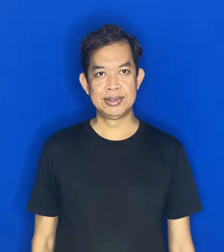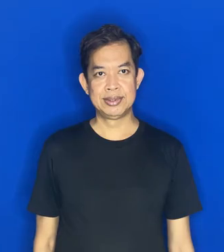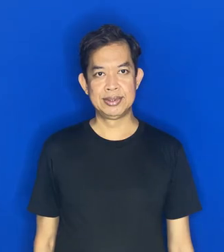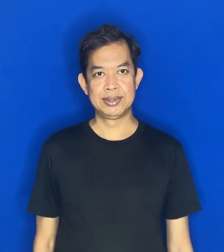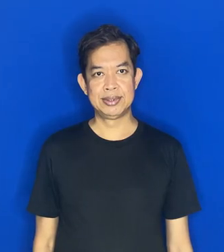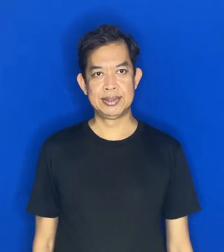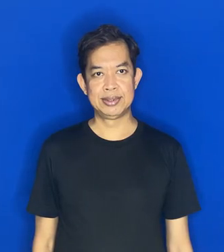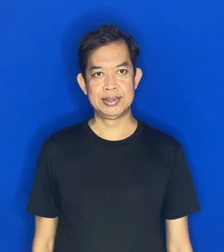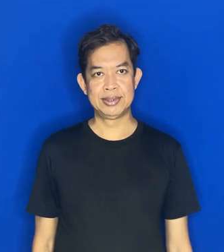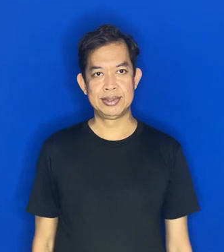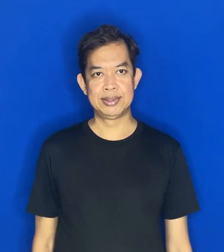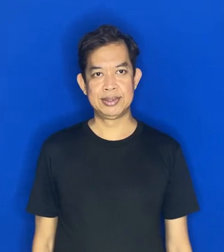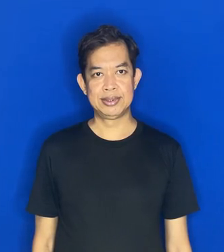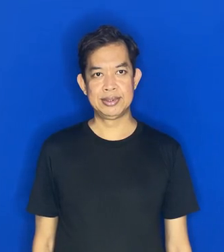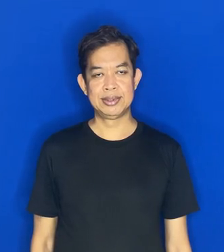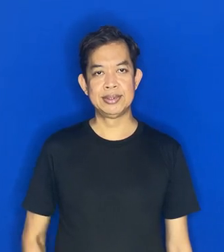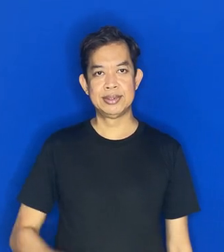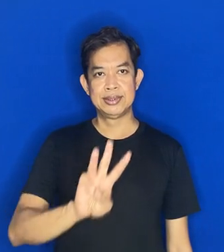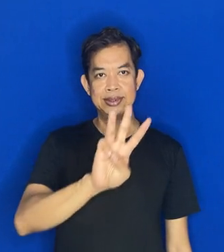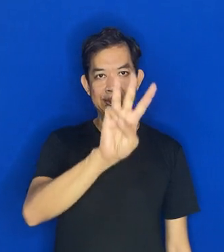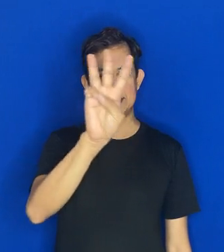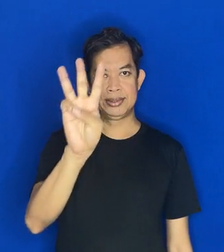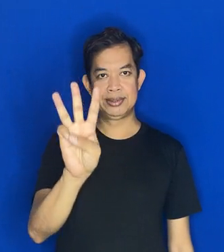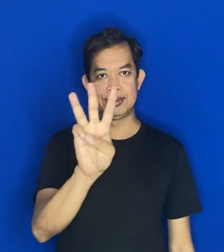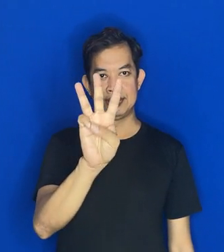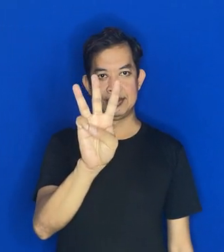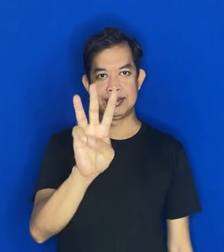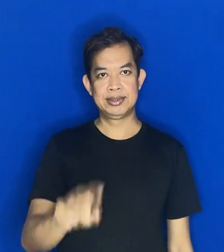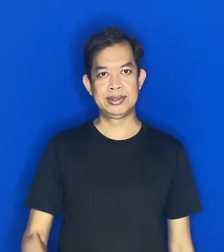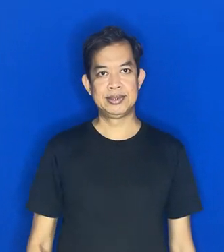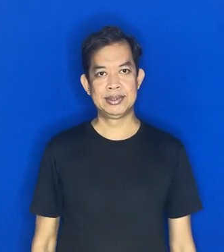wednesday